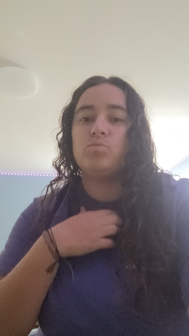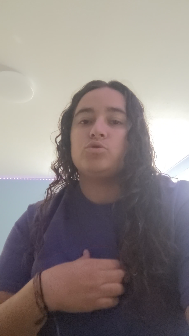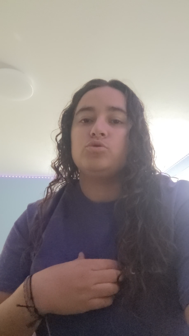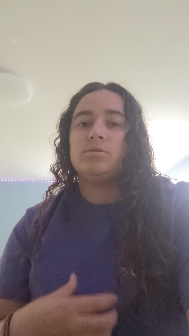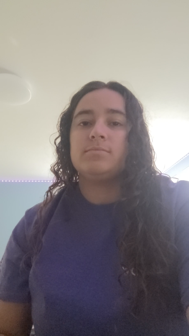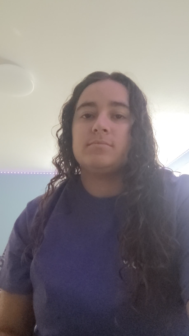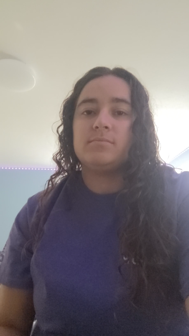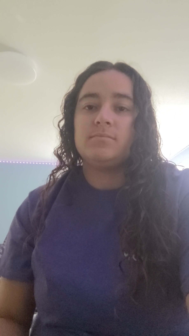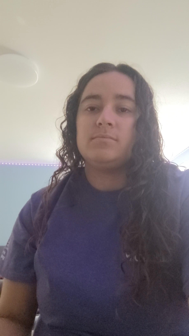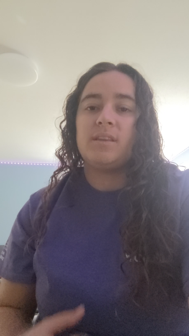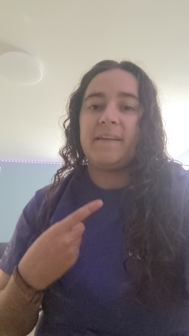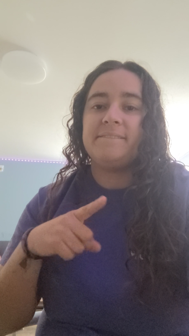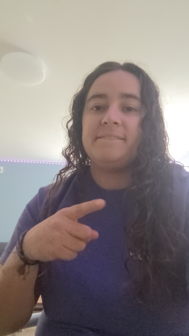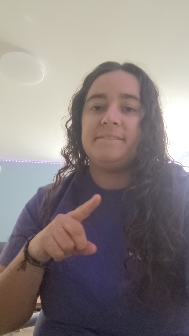knife